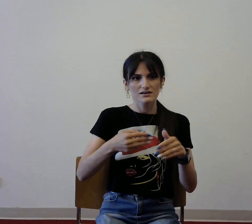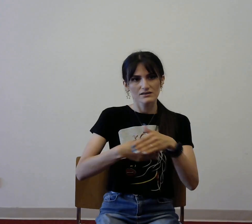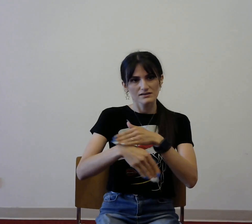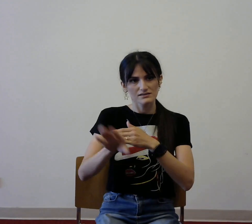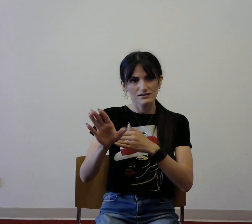getmək